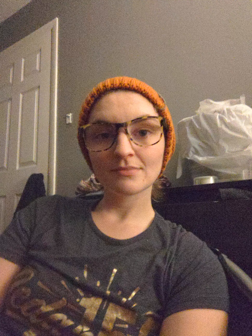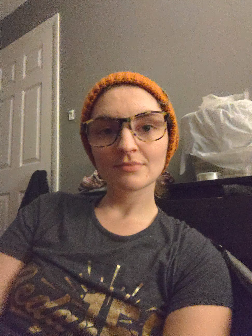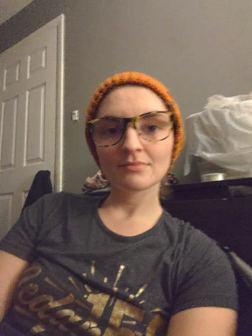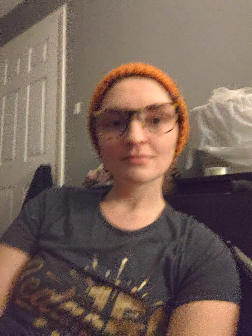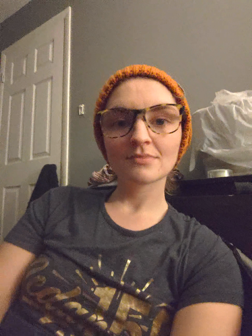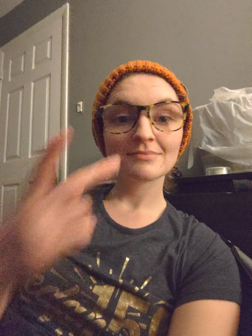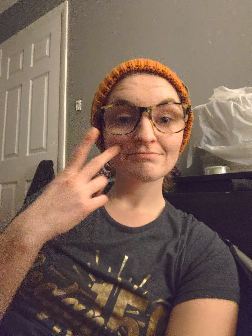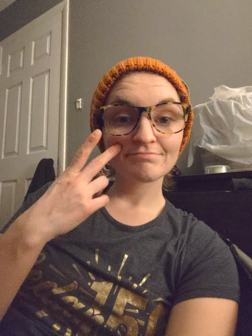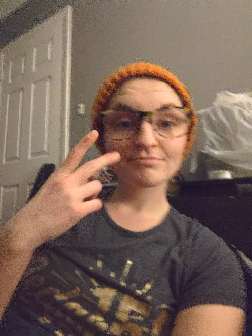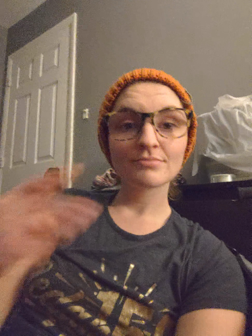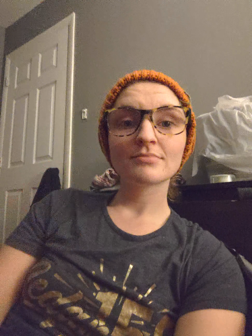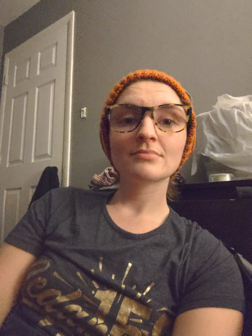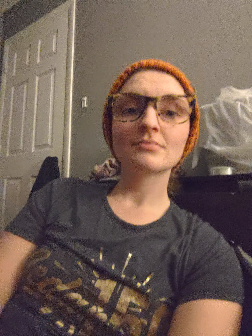see